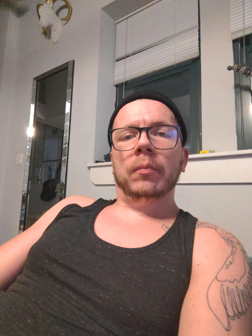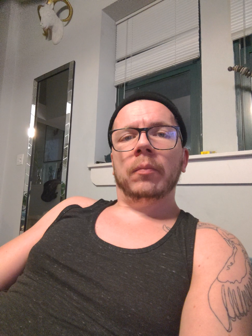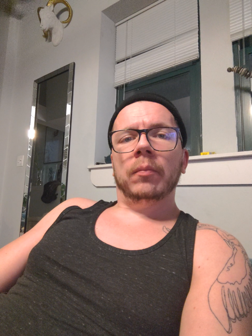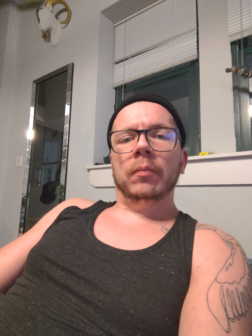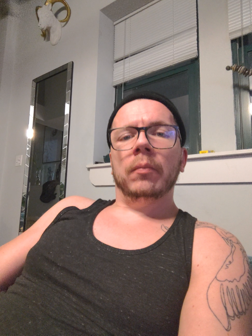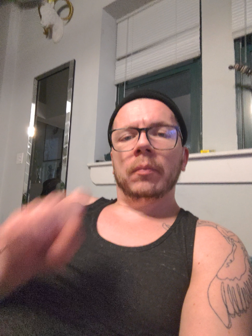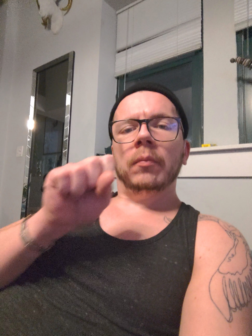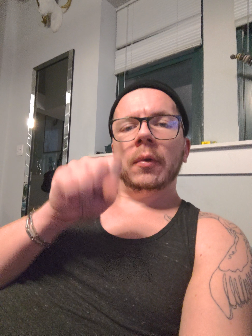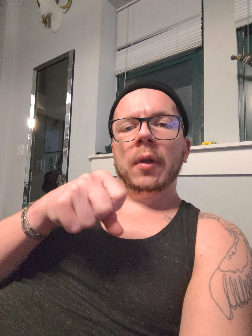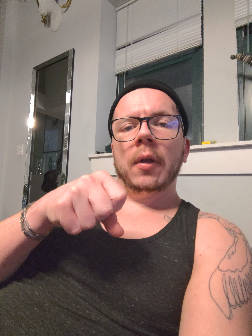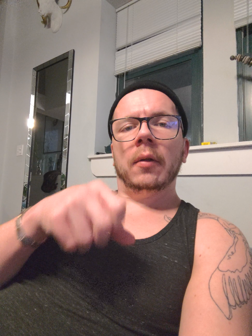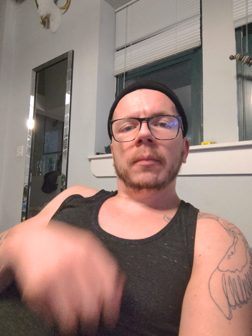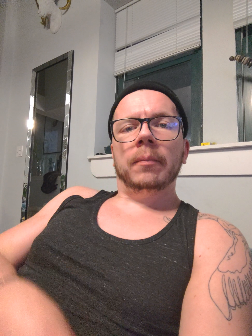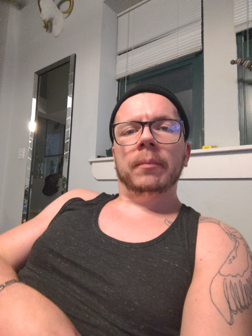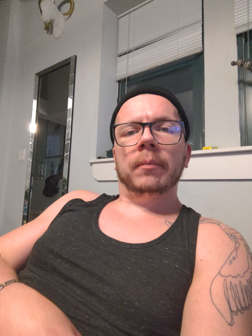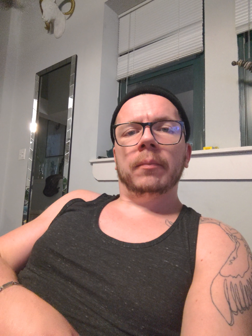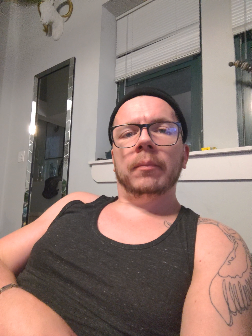can